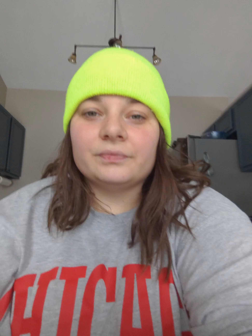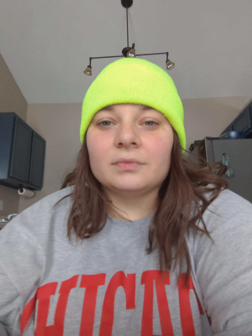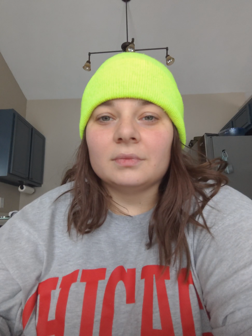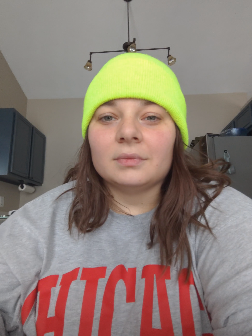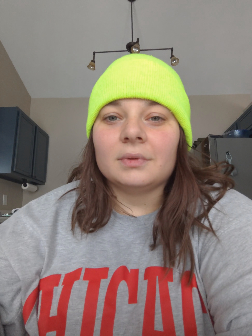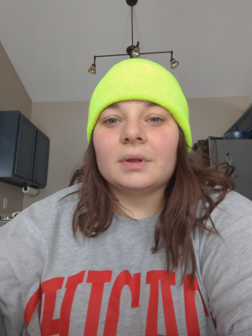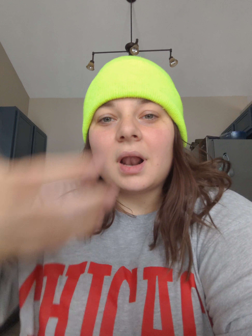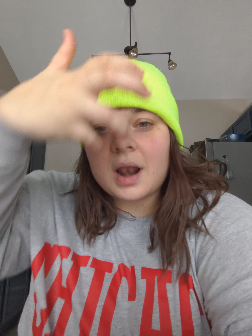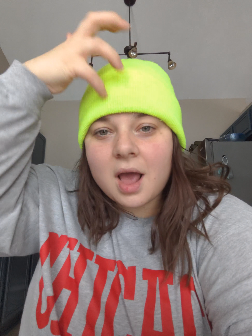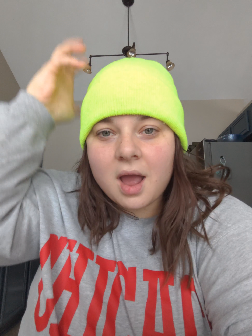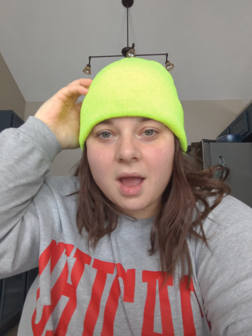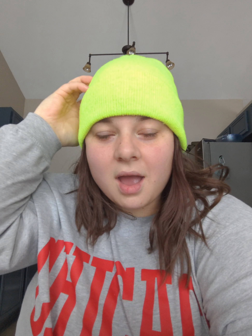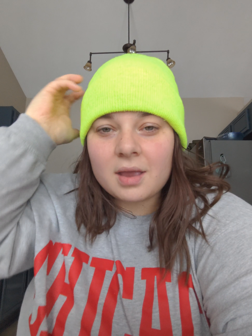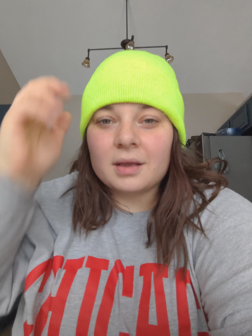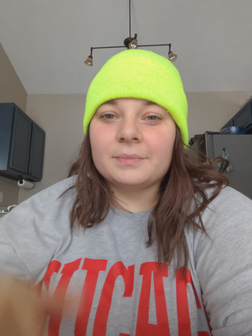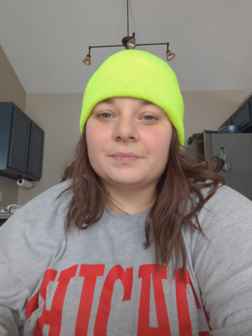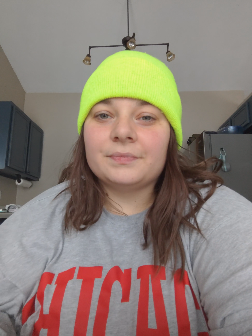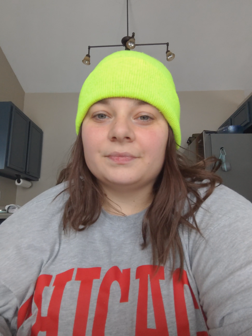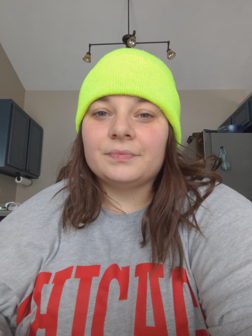lion